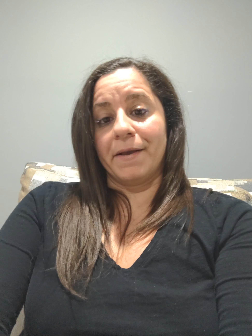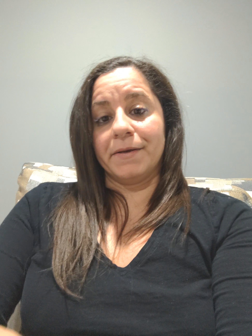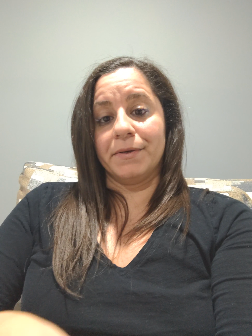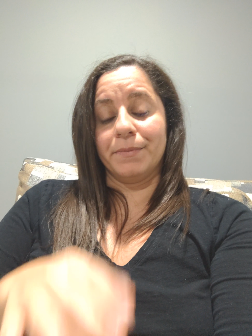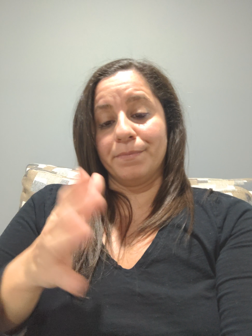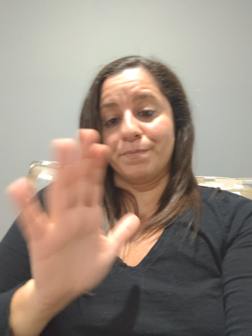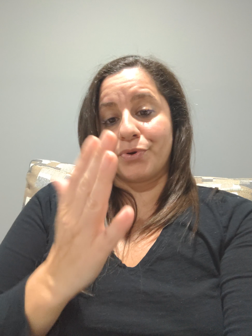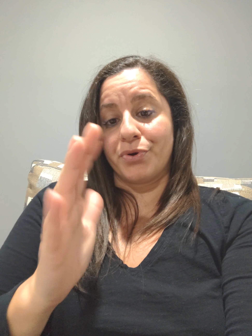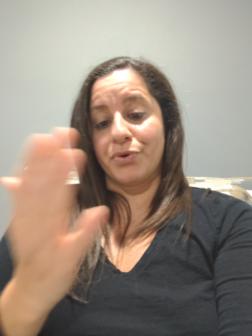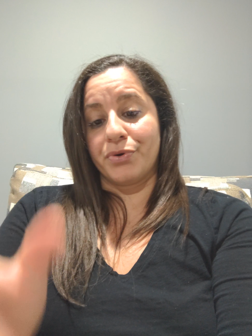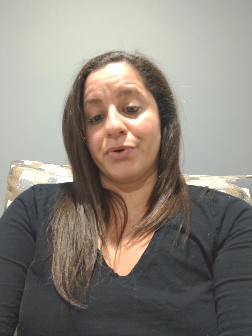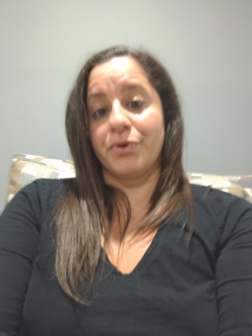book